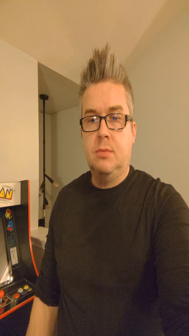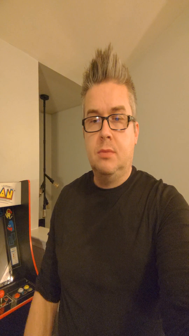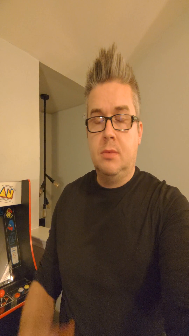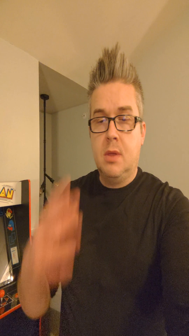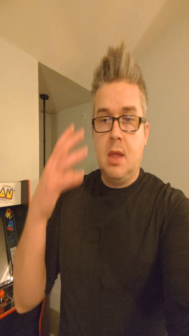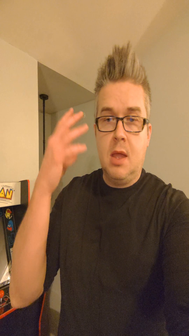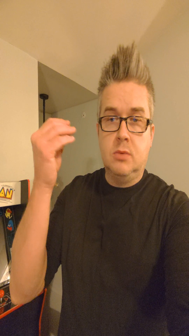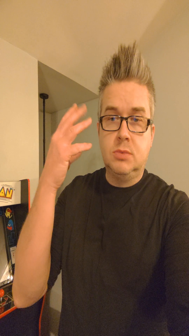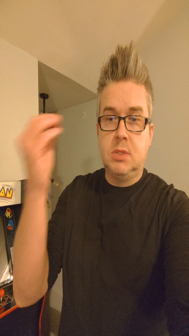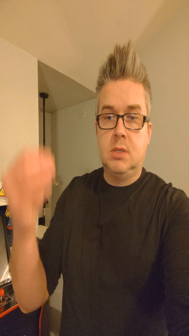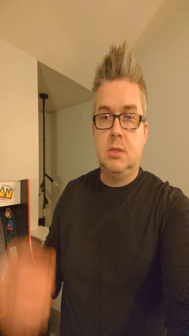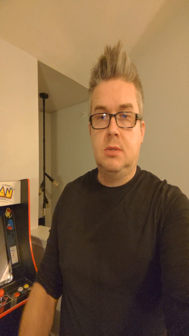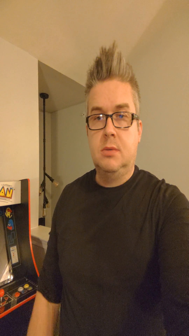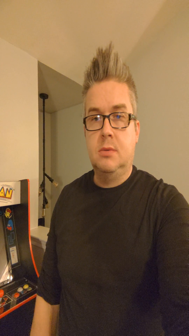outside